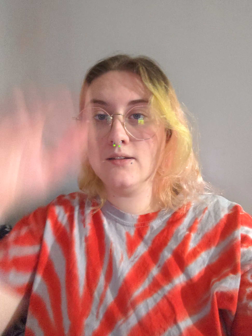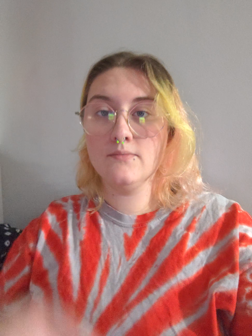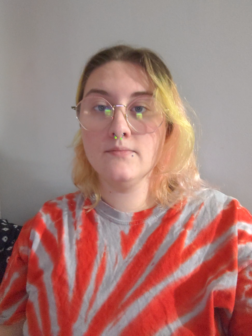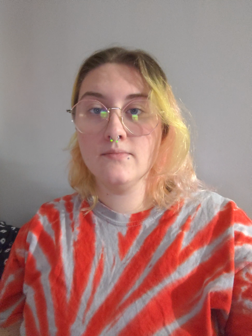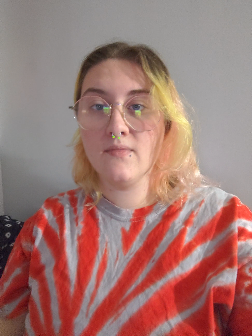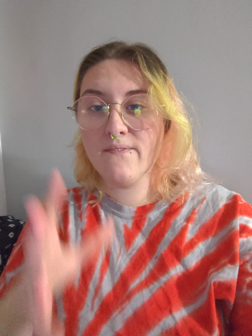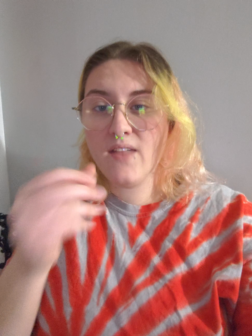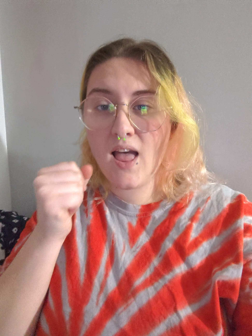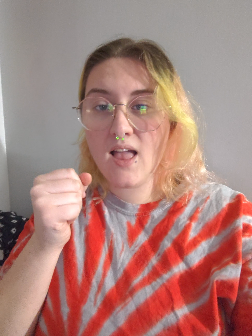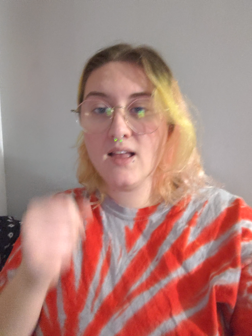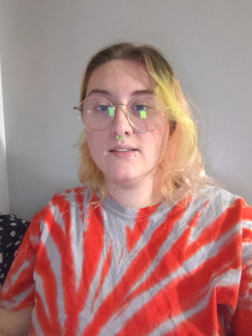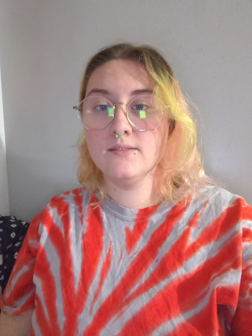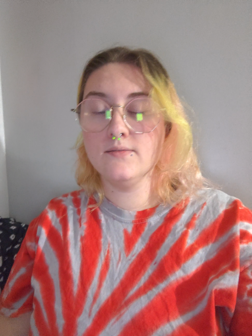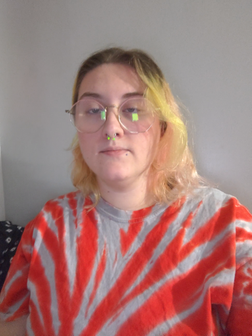fast